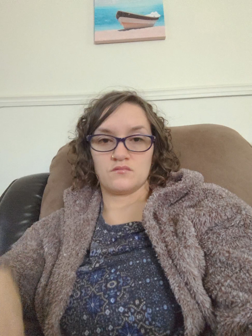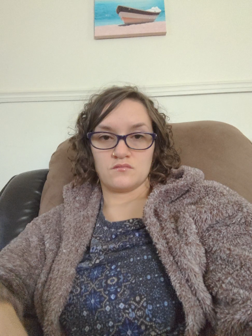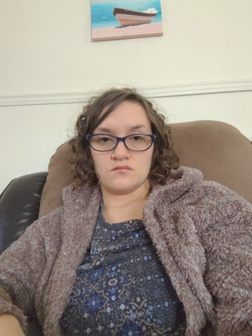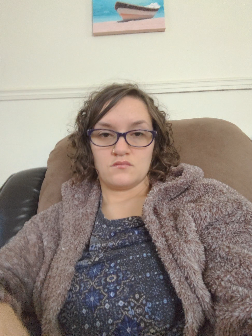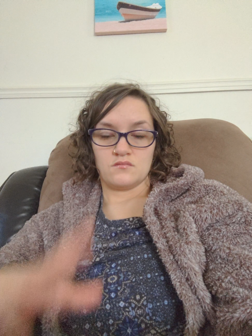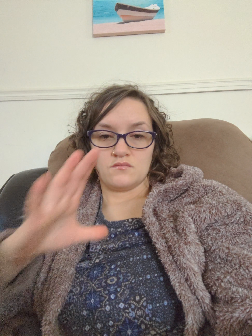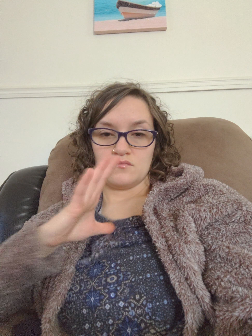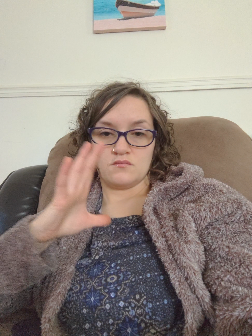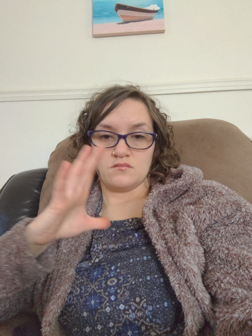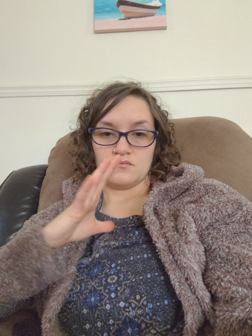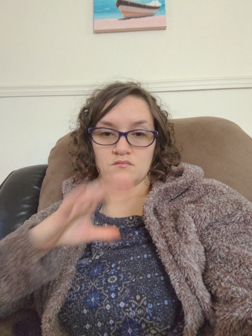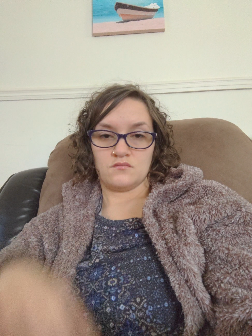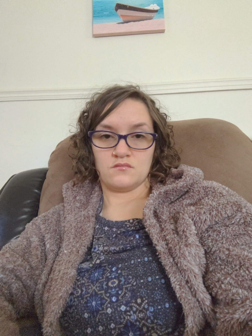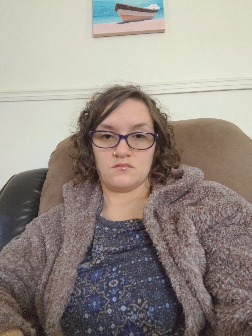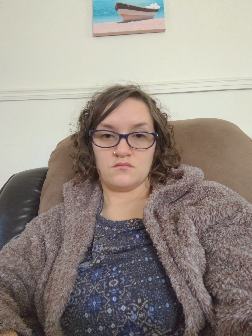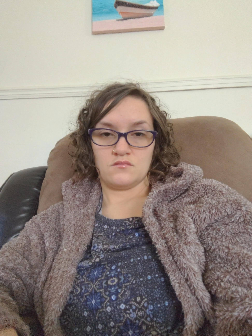fine